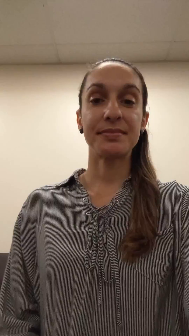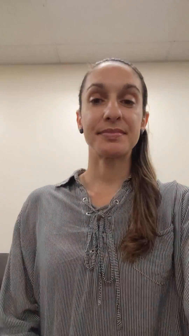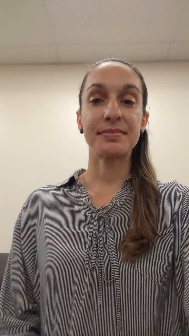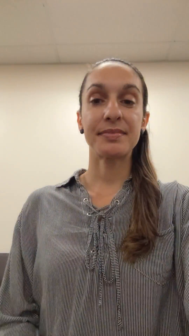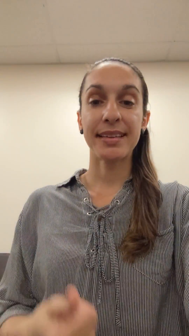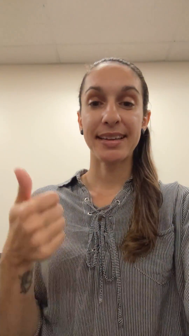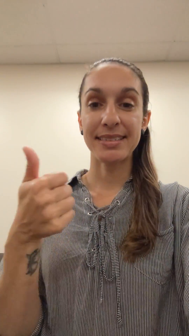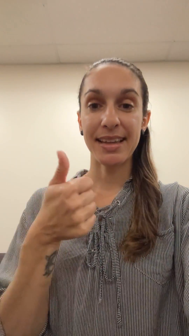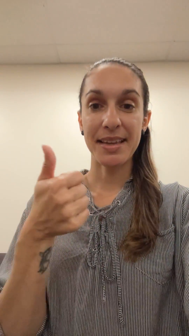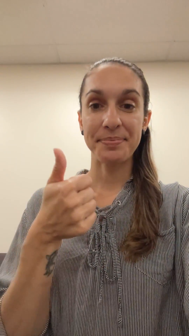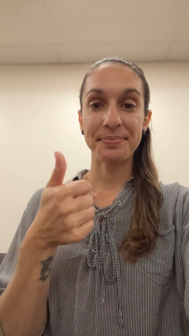game